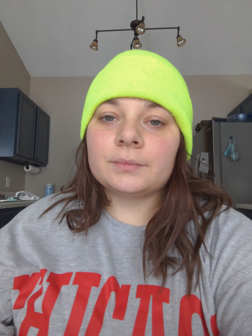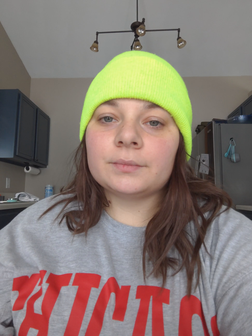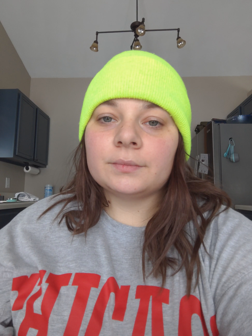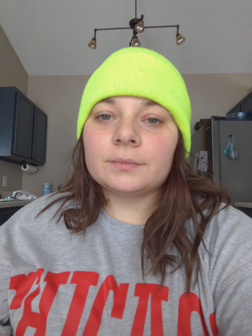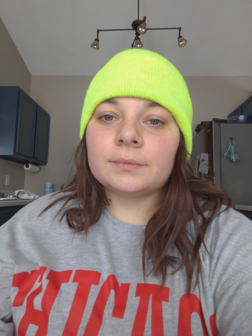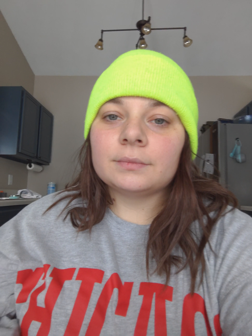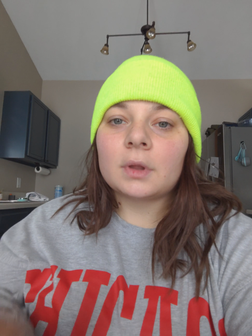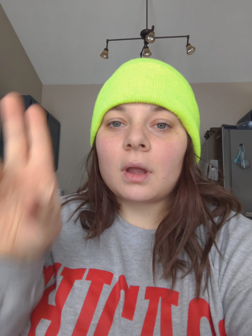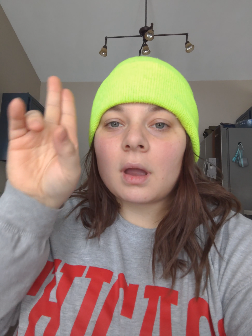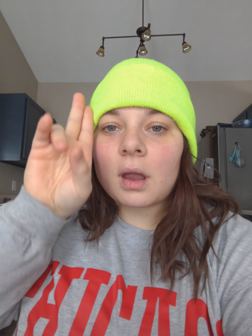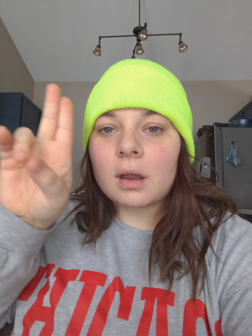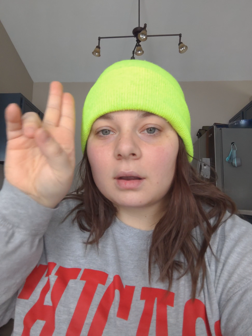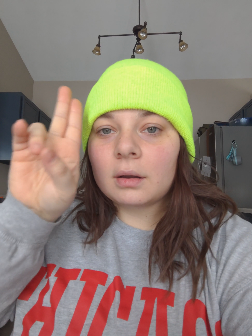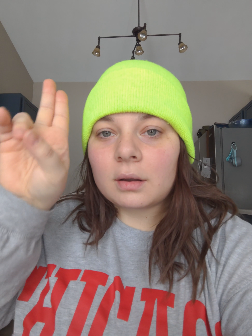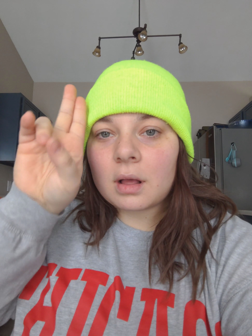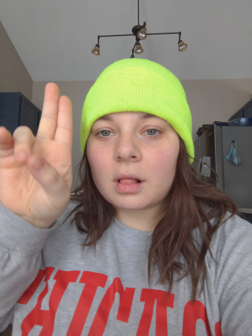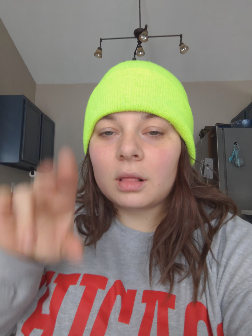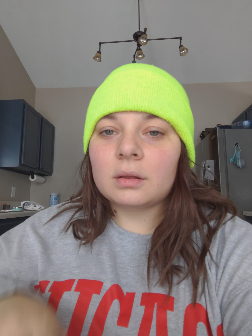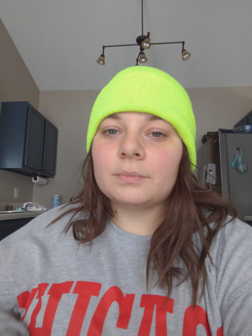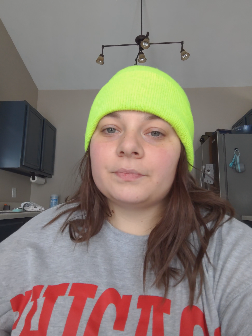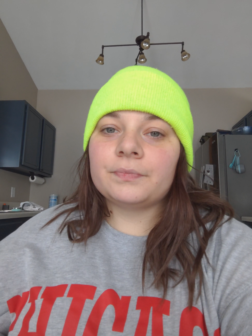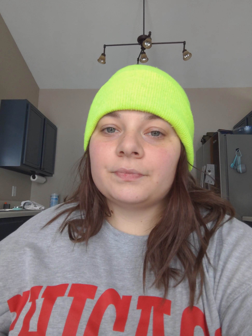uncle